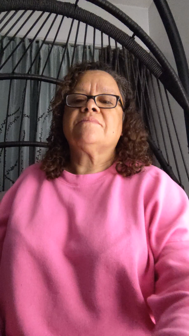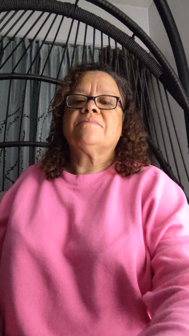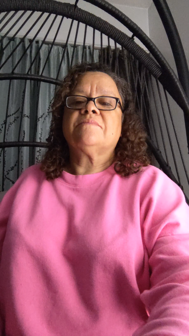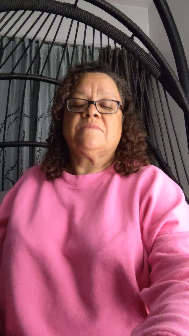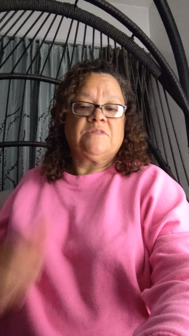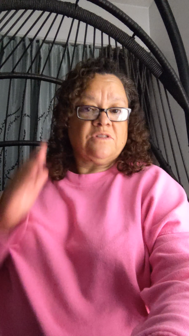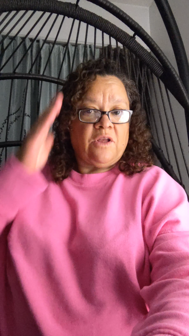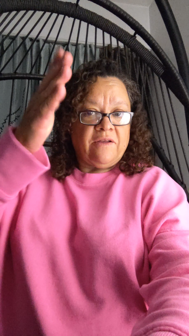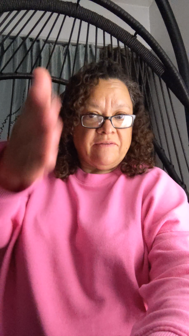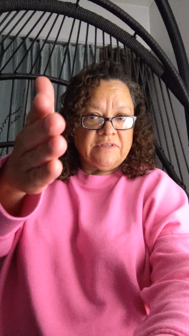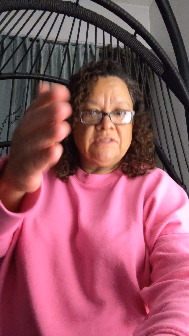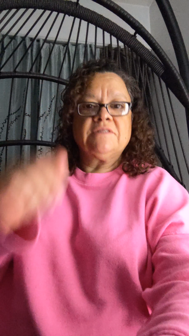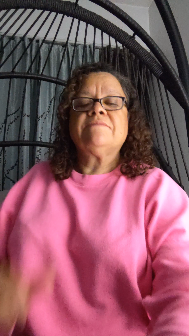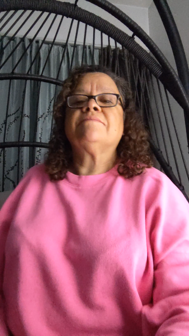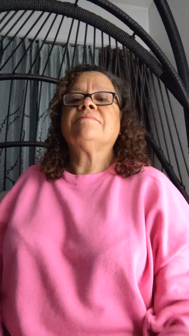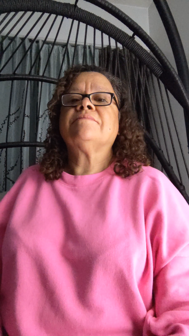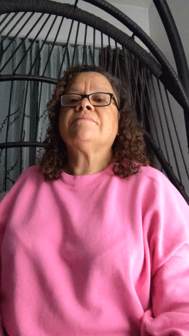over